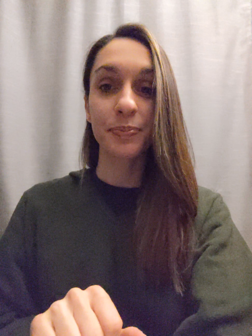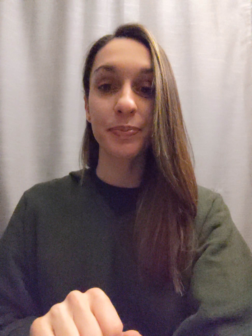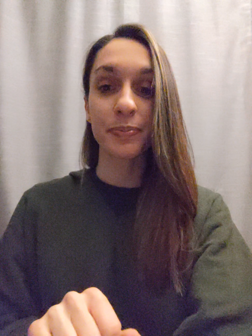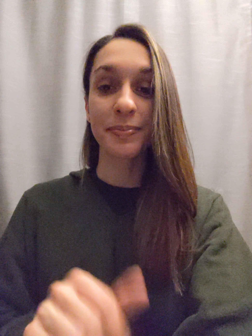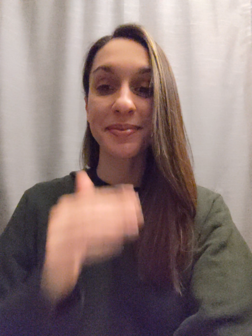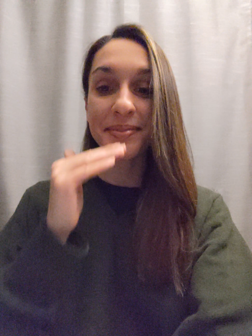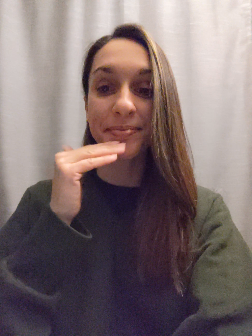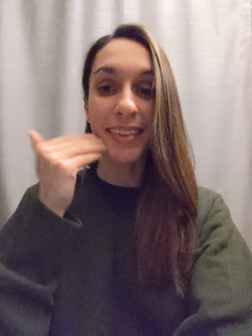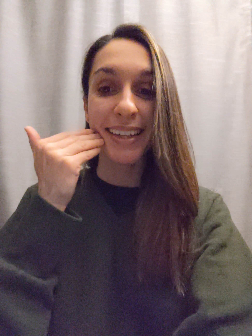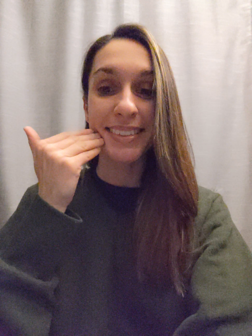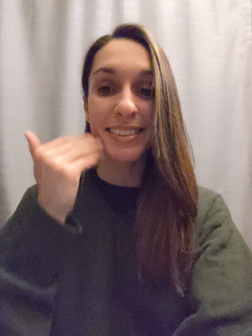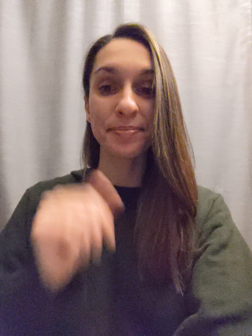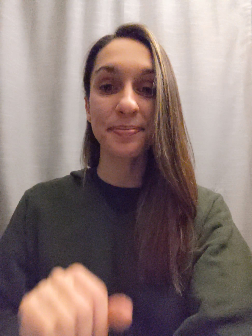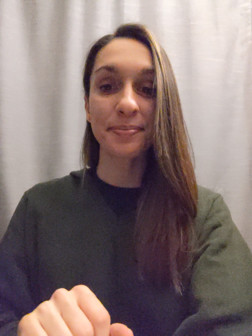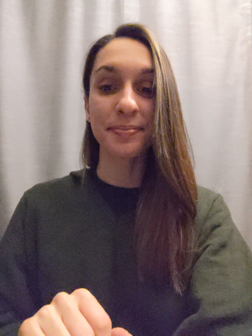smile